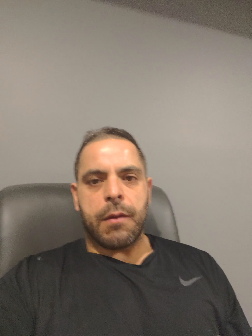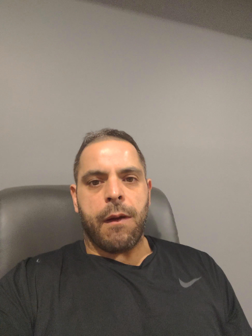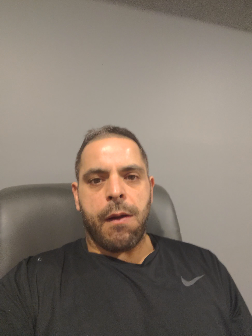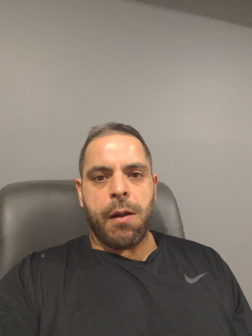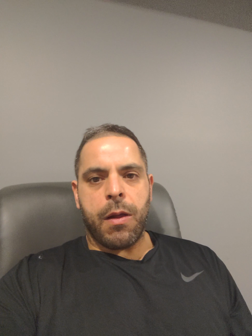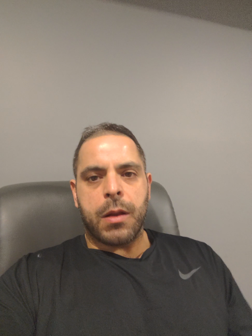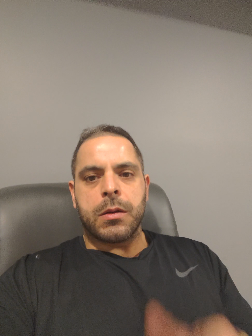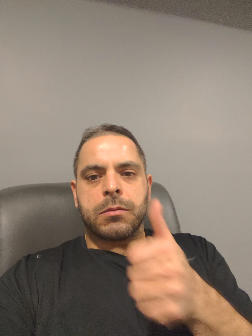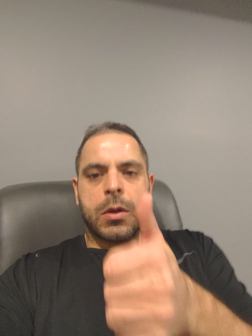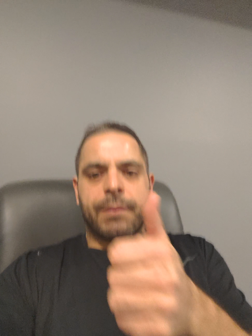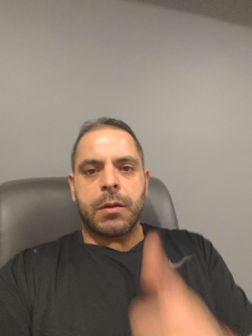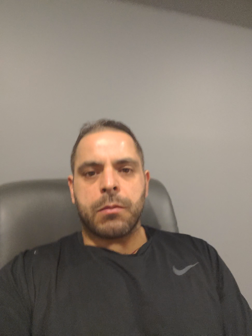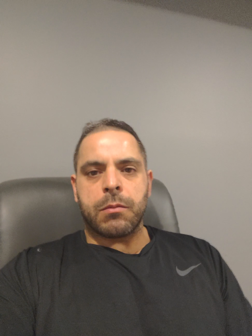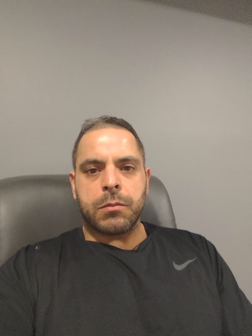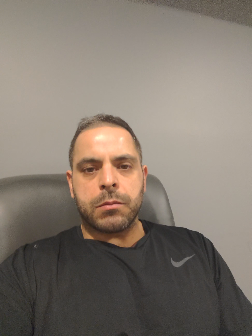yourself